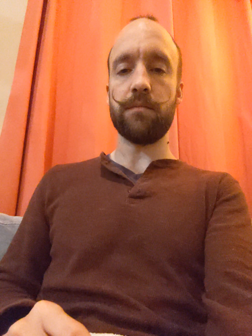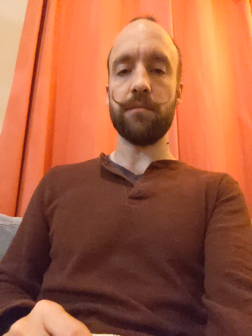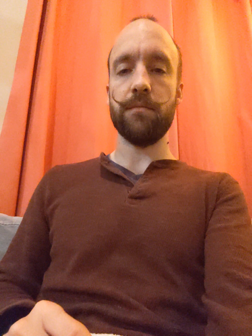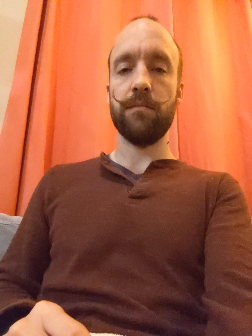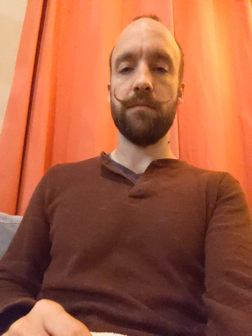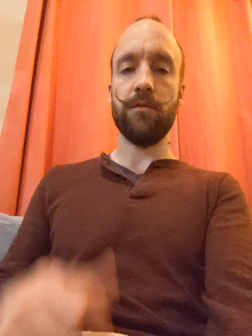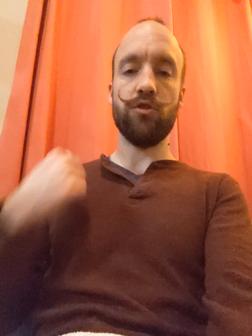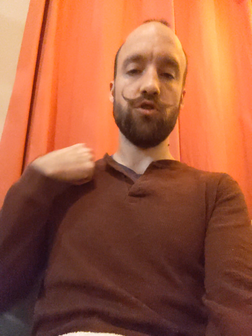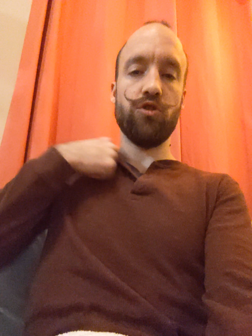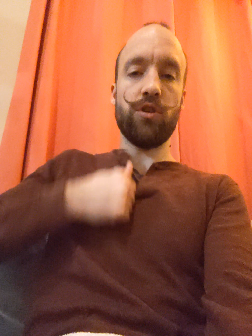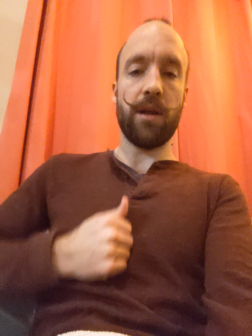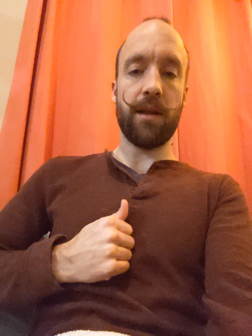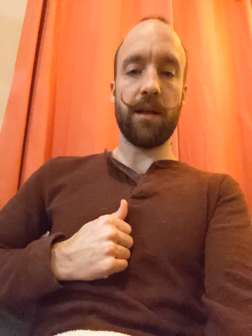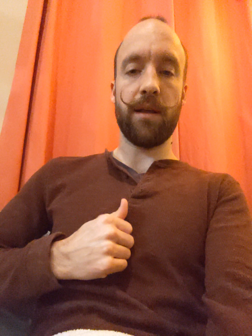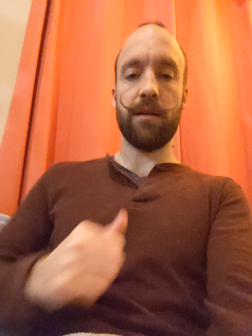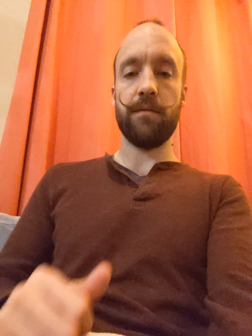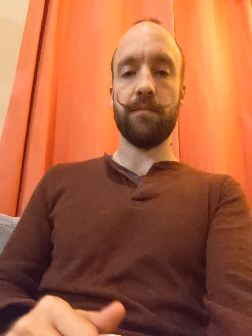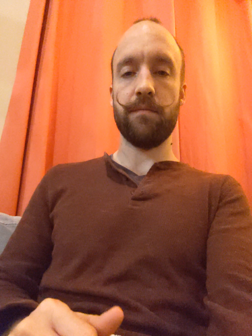jacket